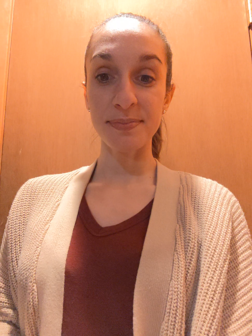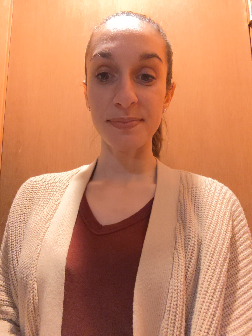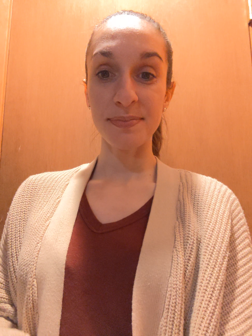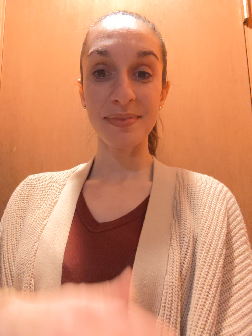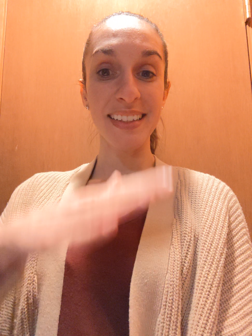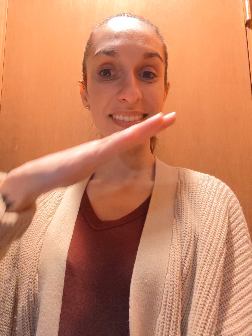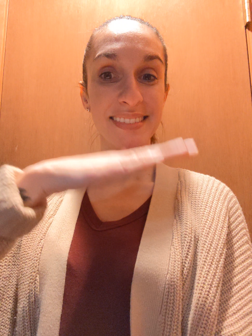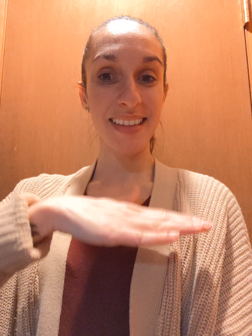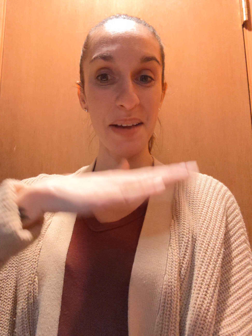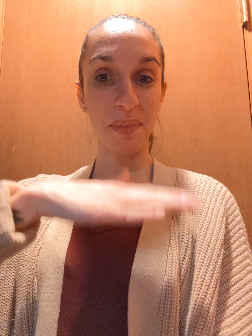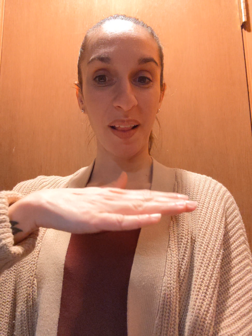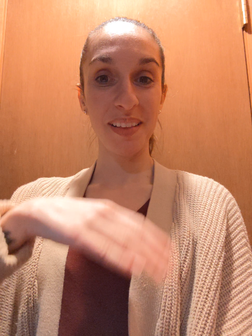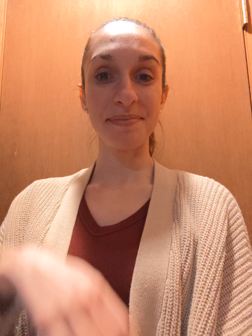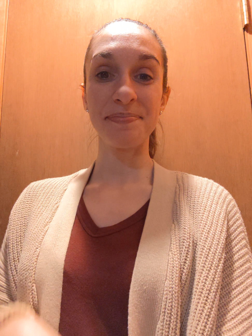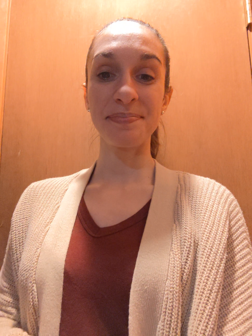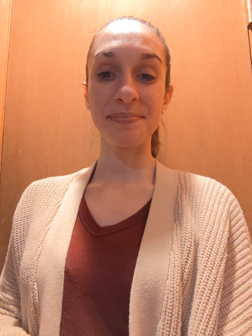table